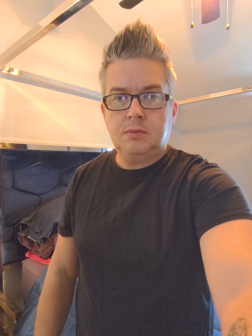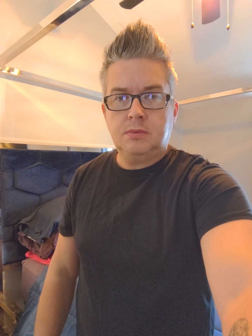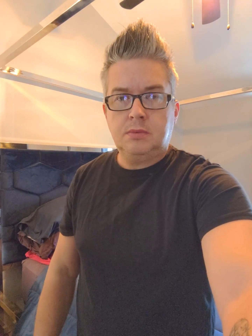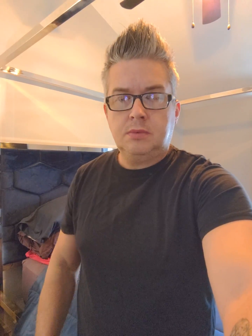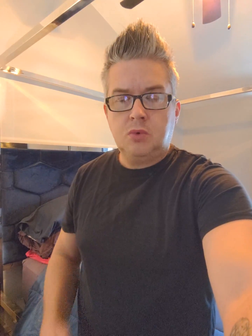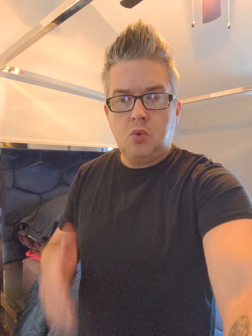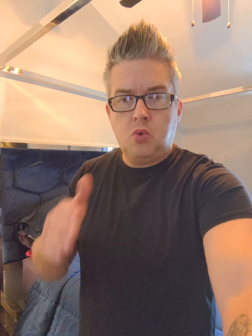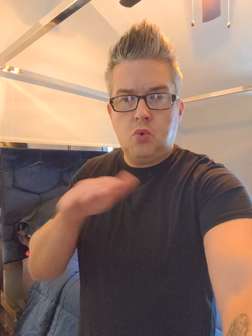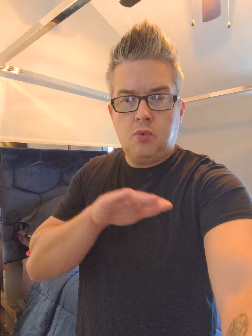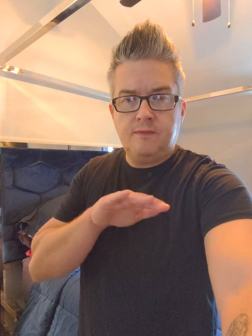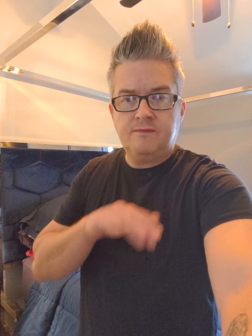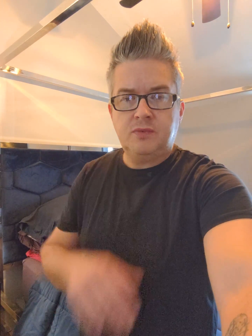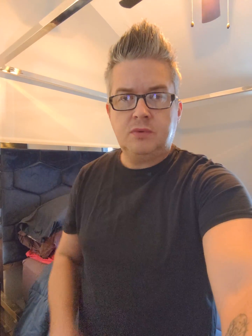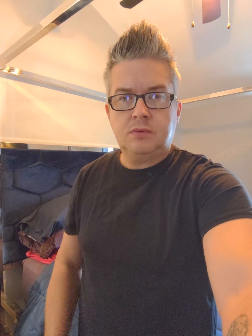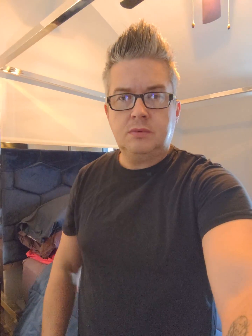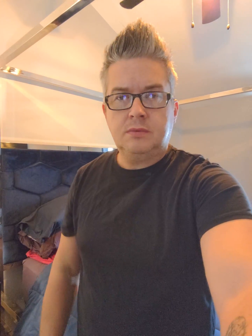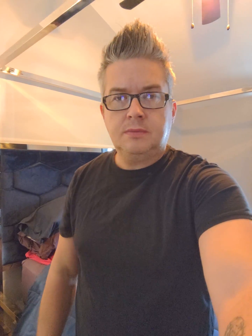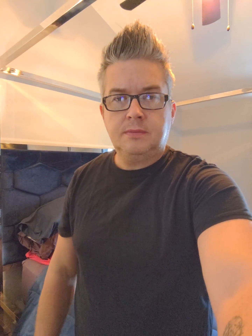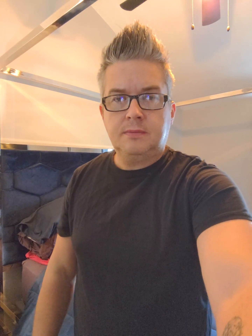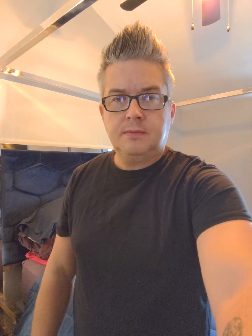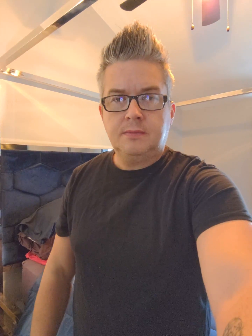cover